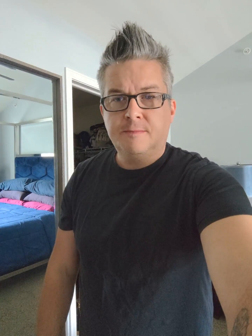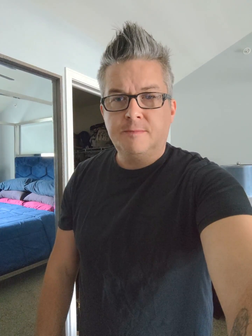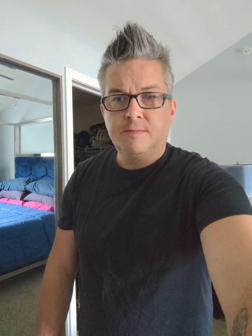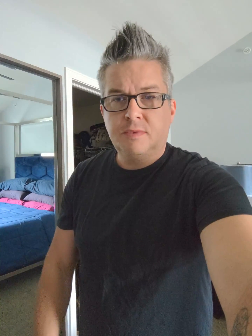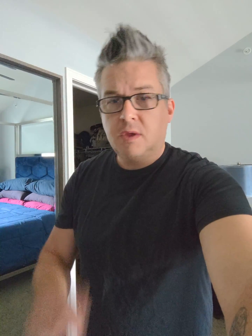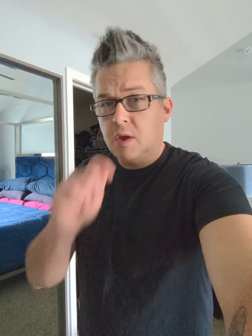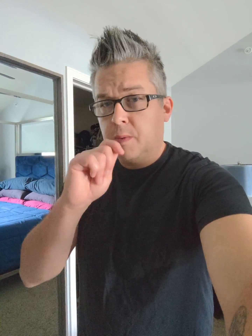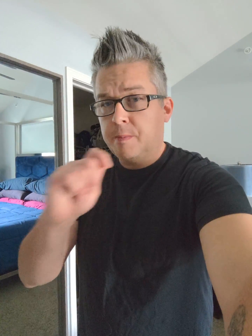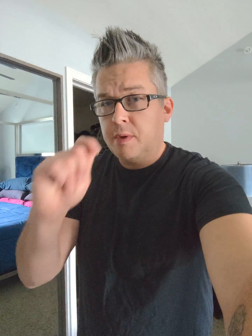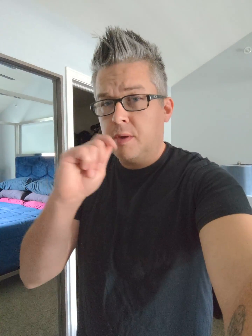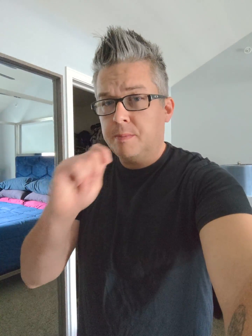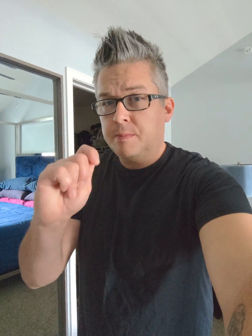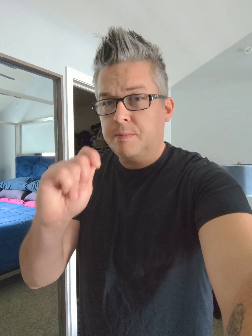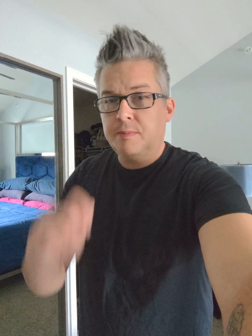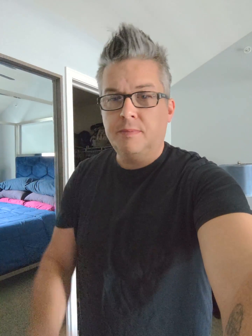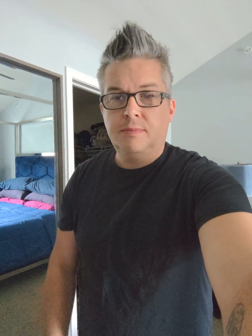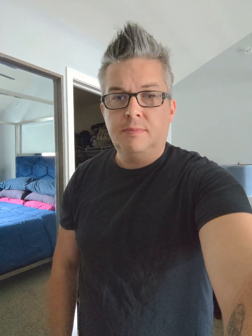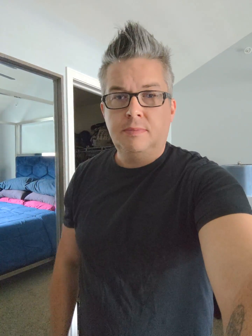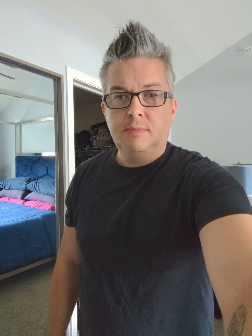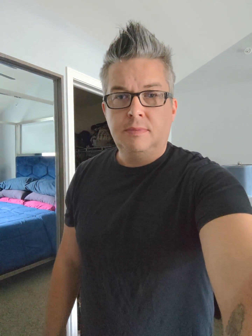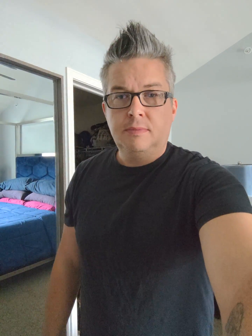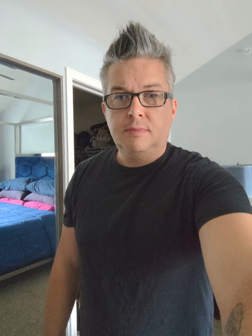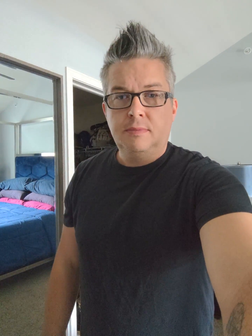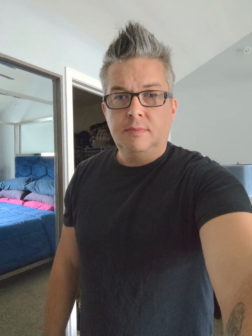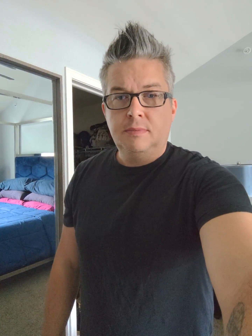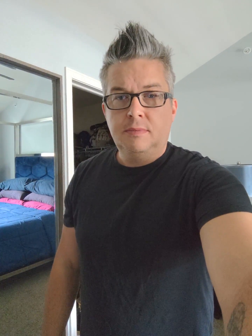popsicle